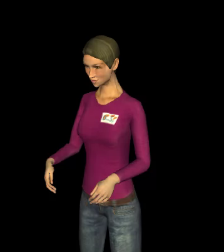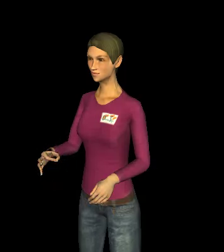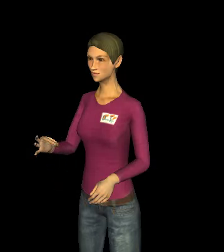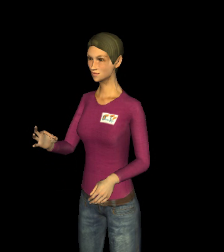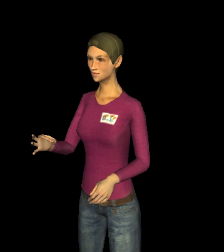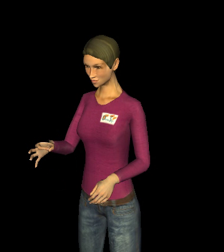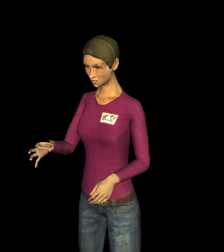نعم